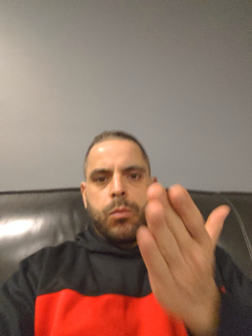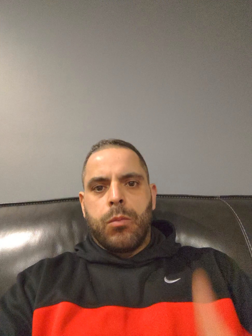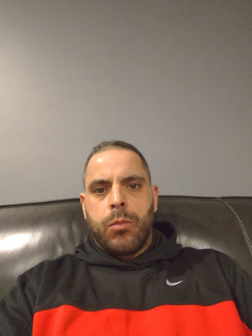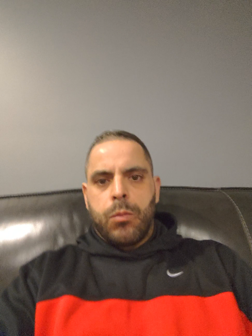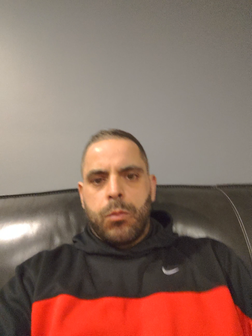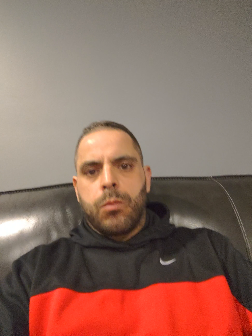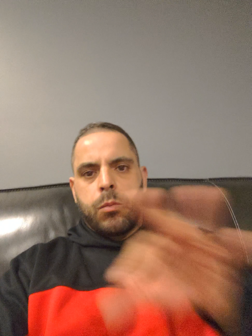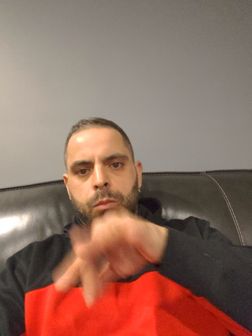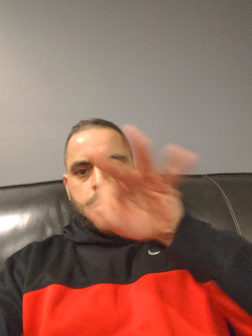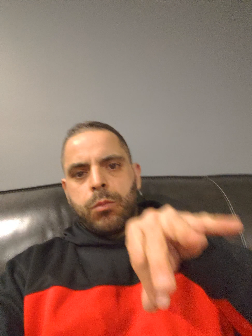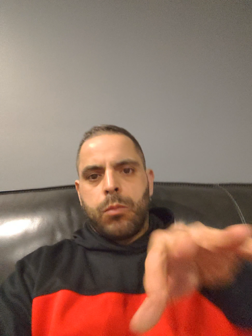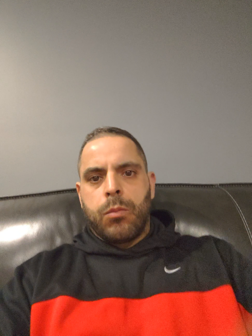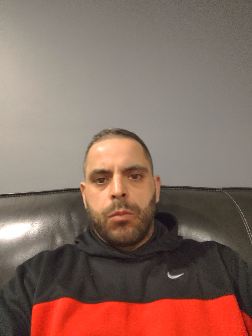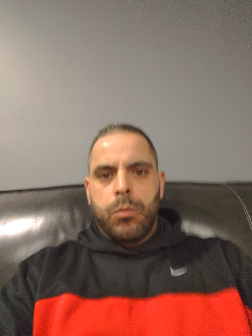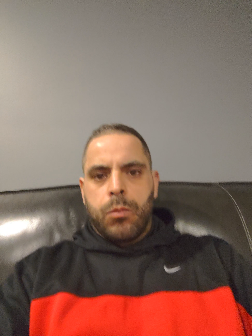french fries